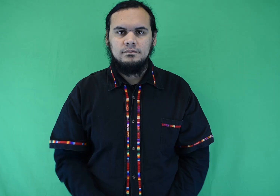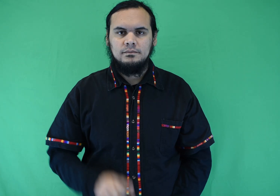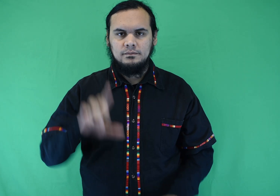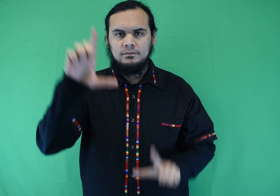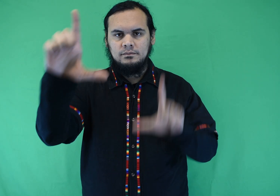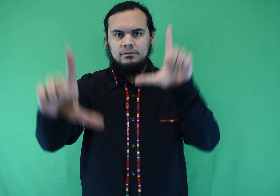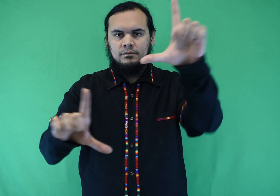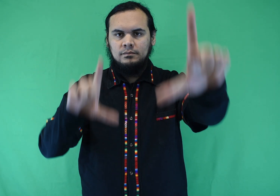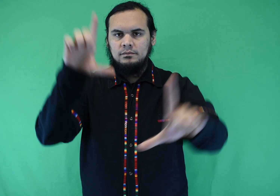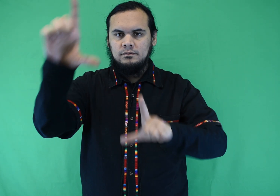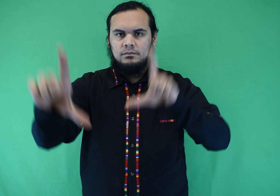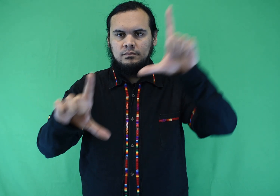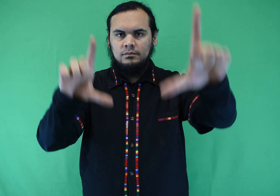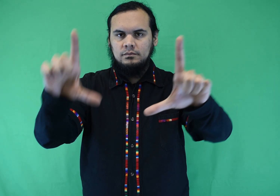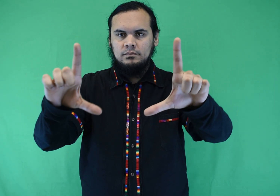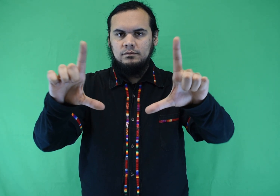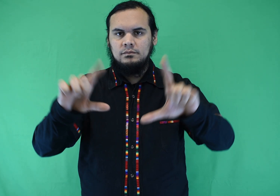LSM